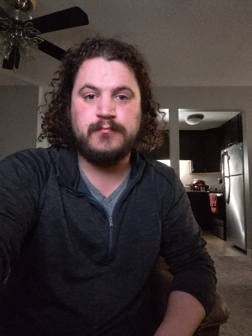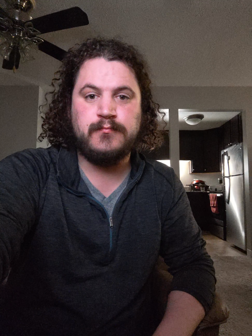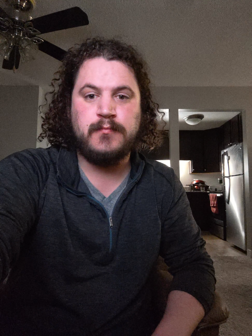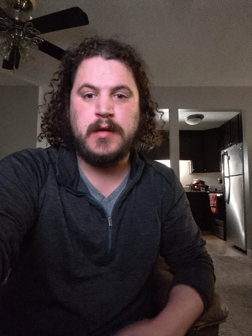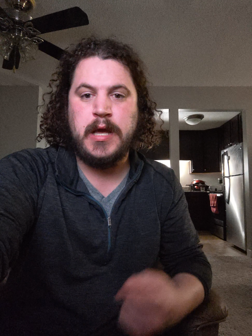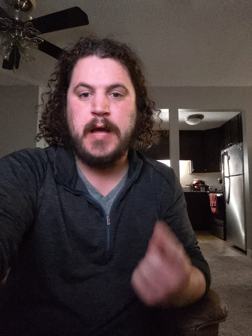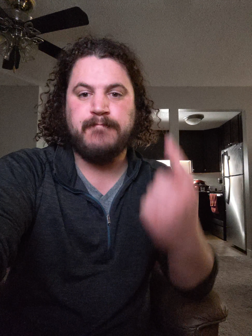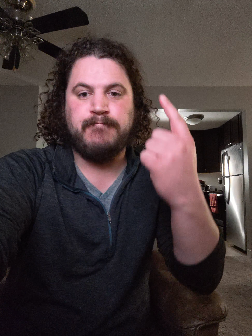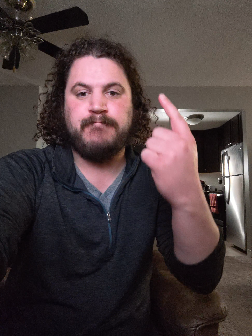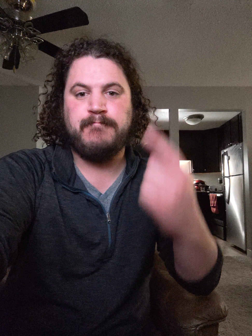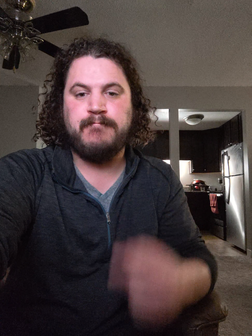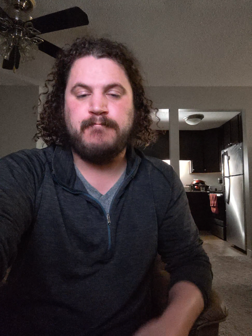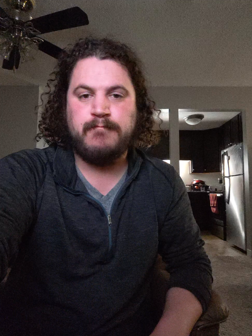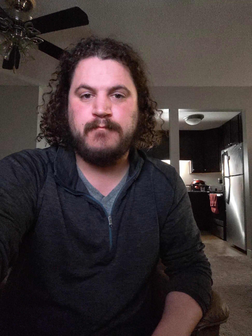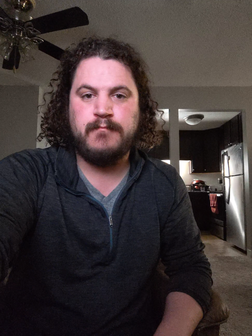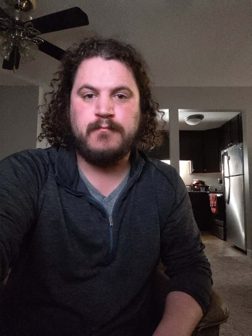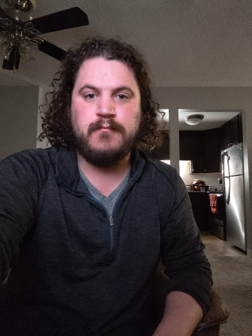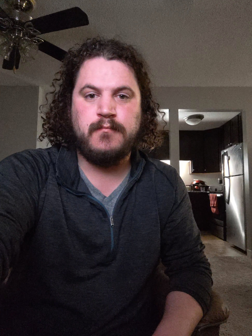up